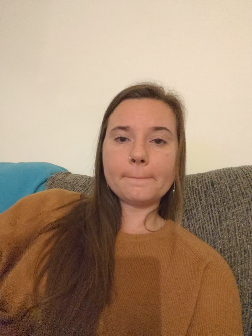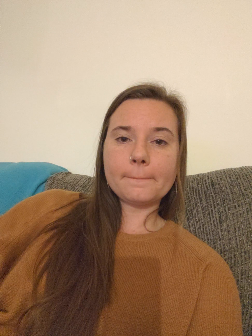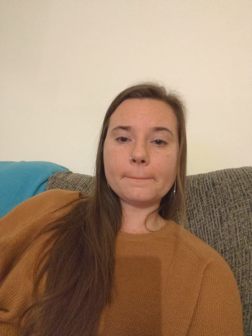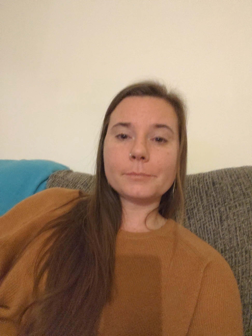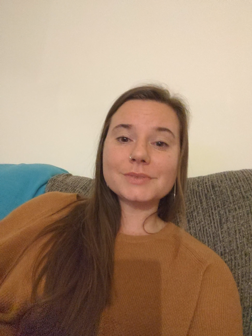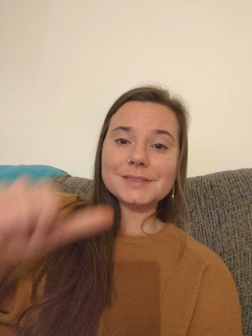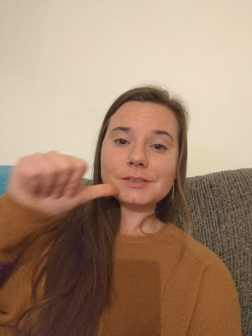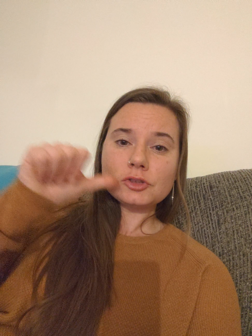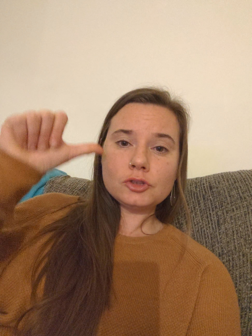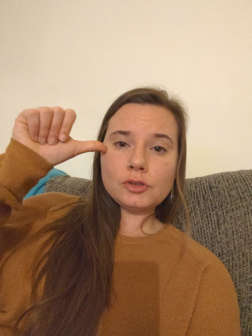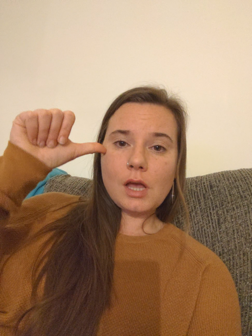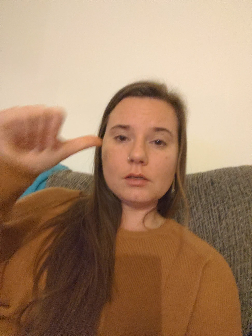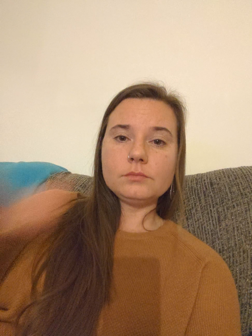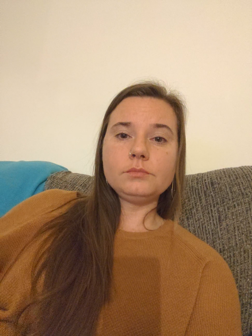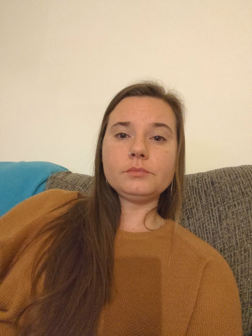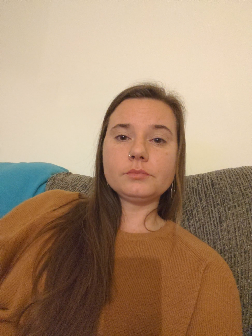yesterday